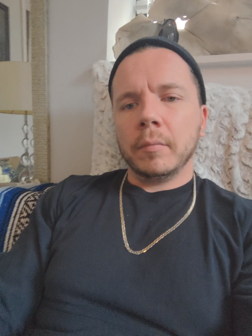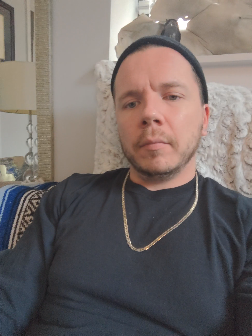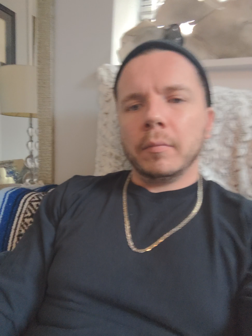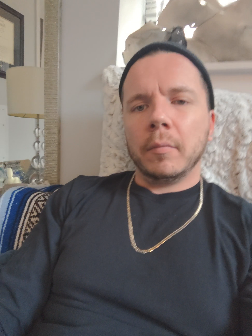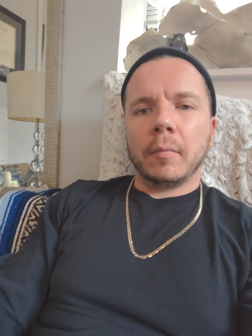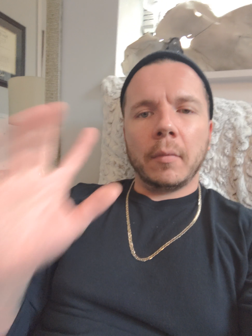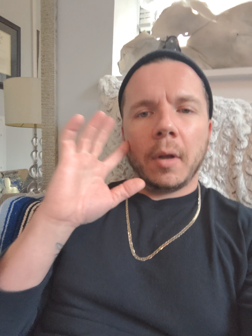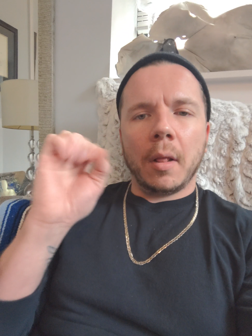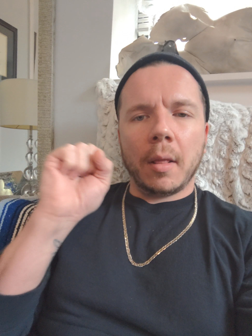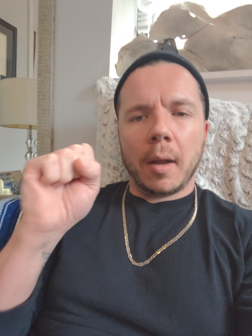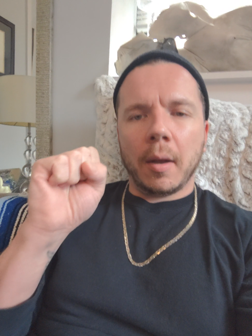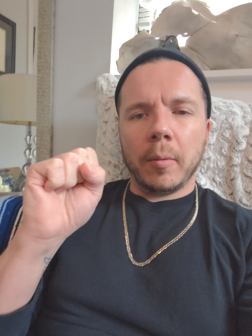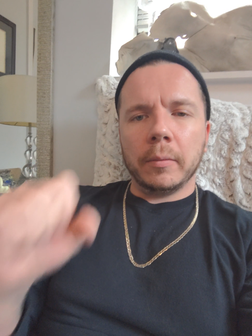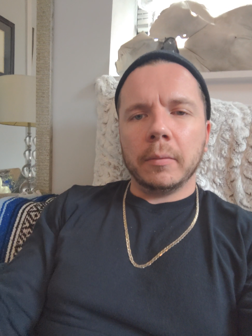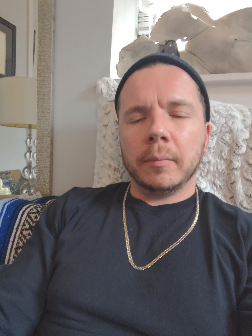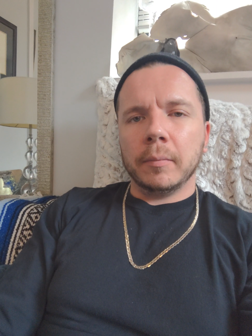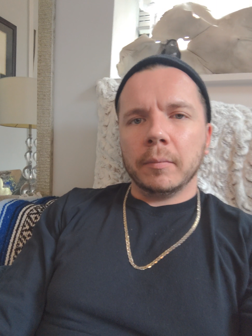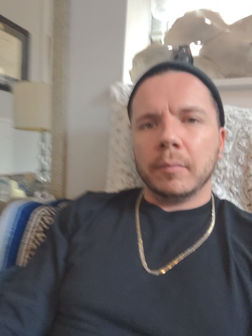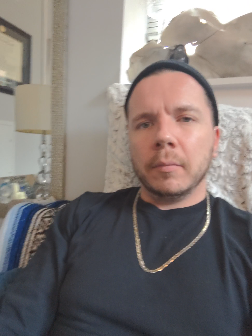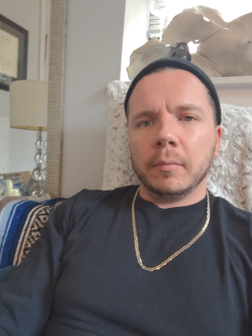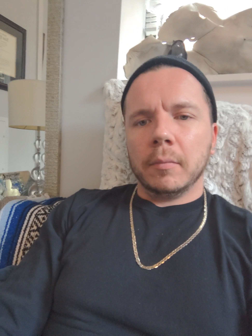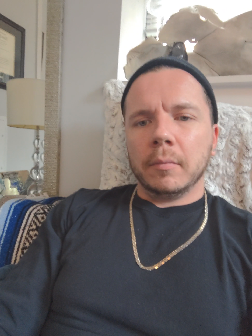loud